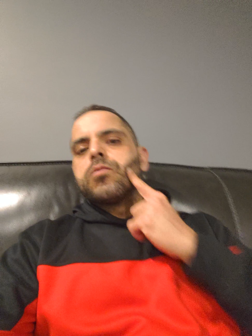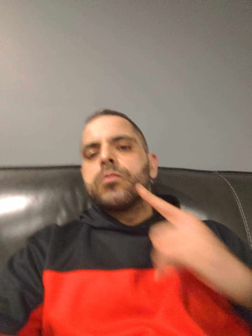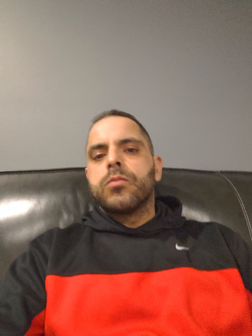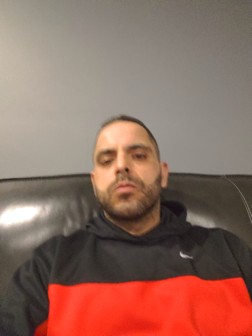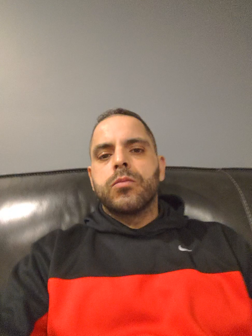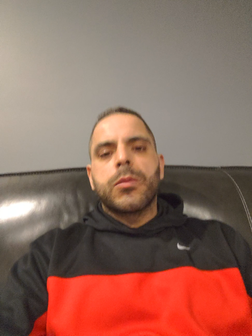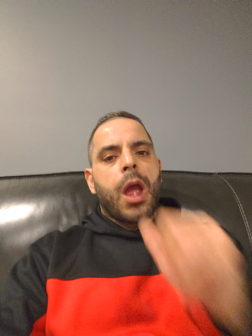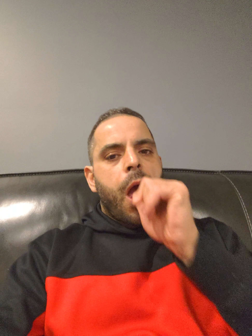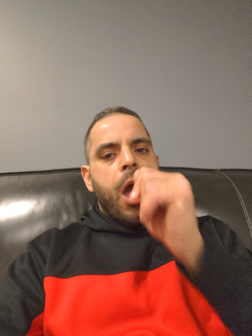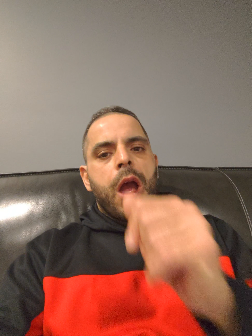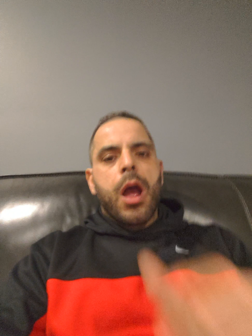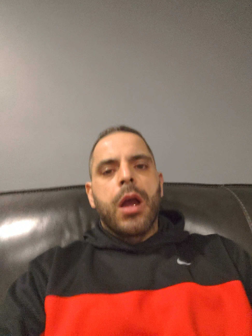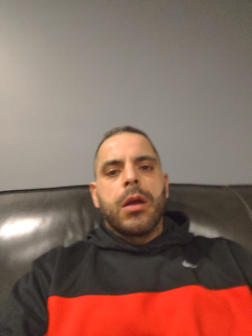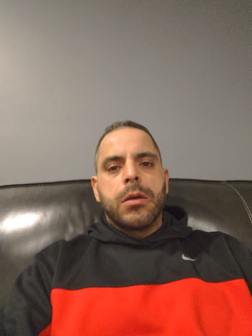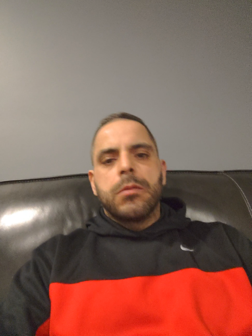nuts